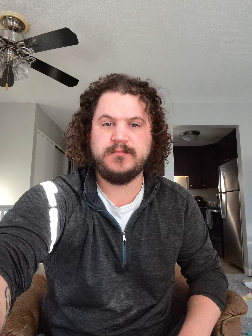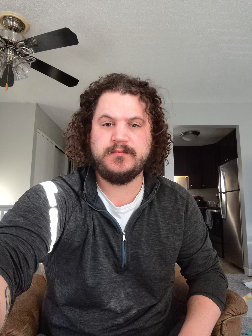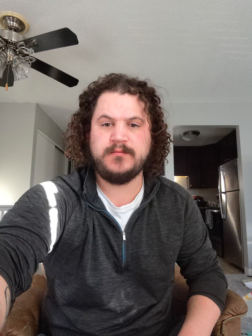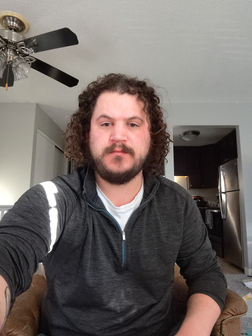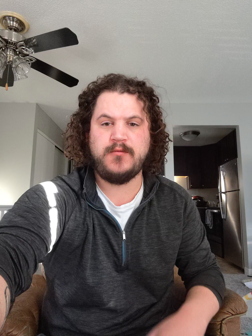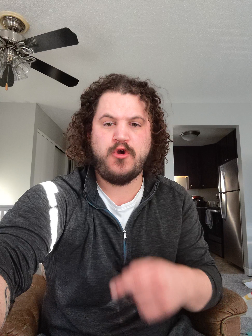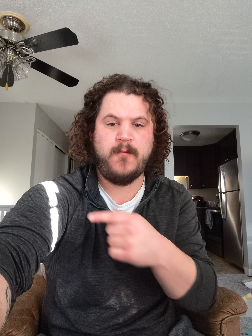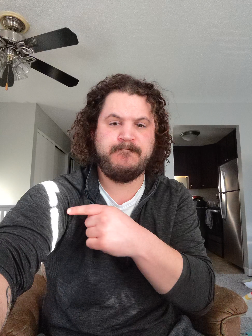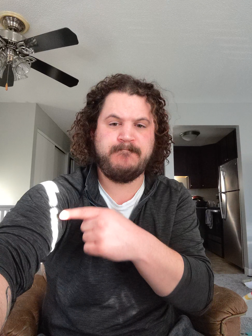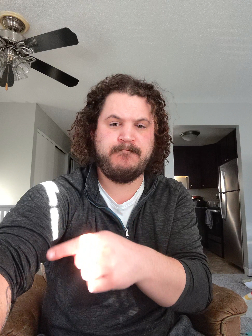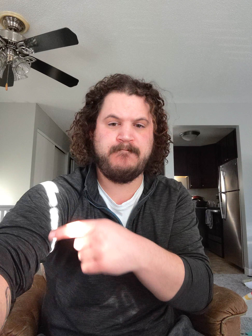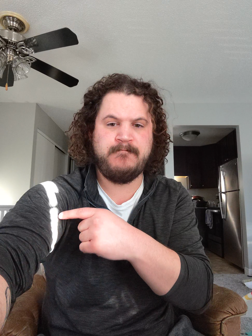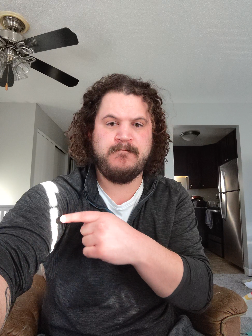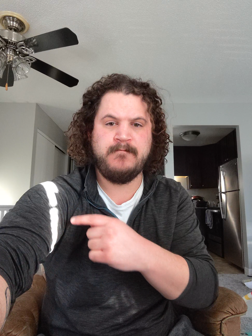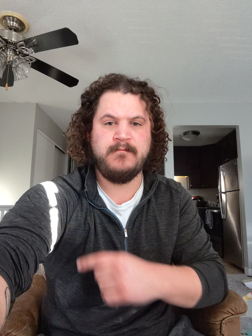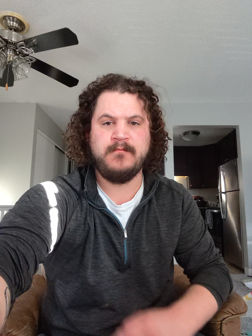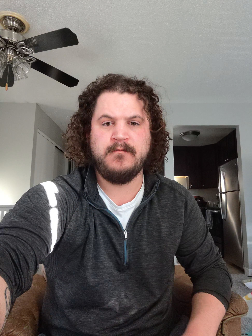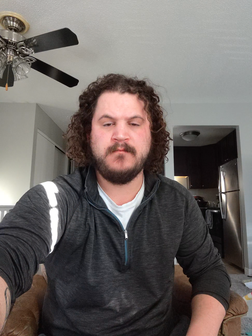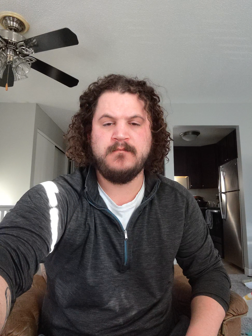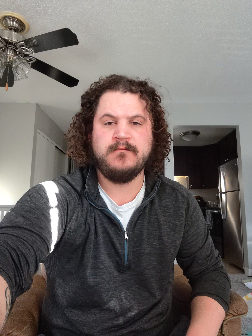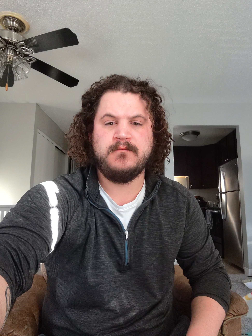arm